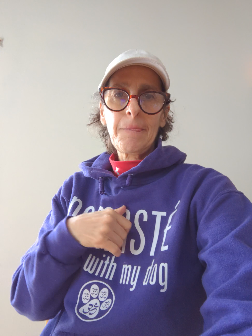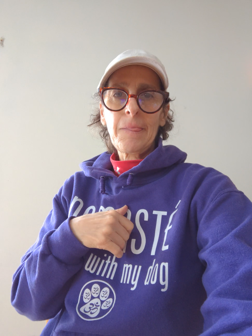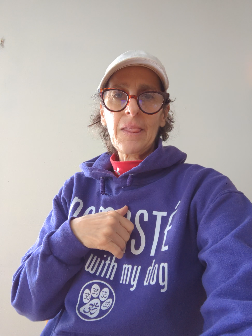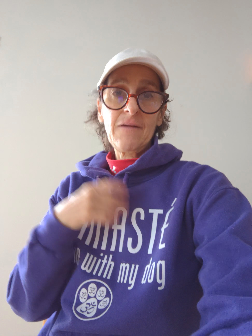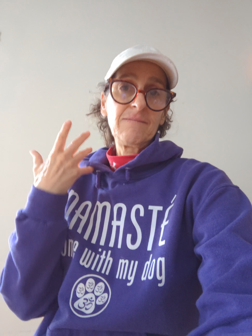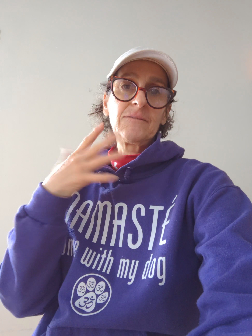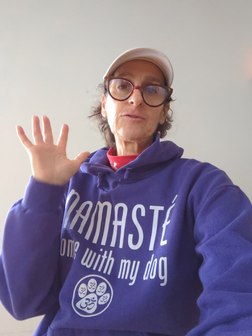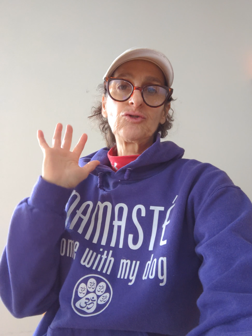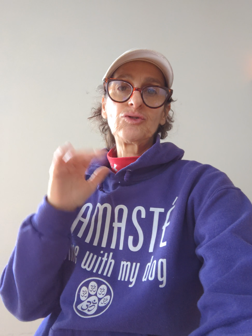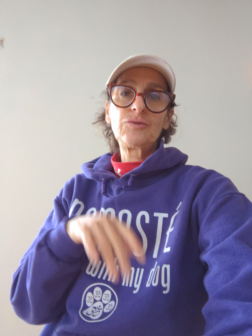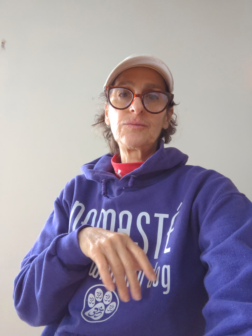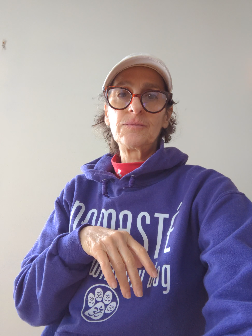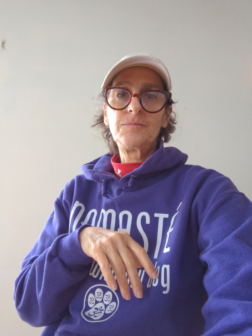finish